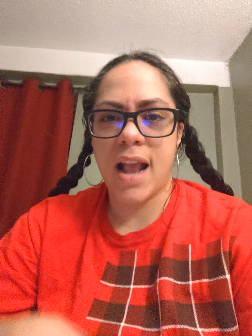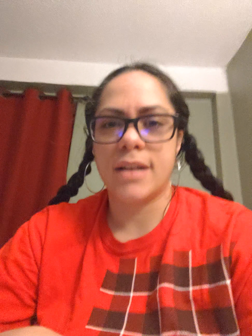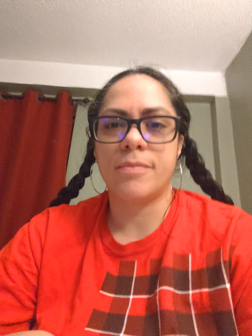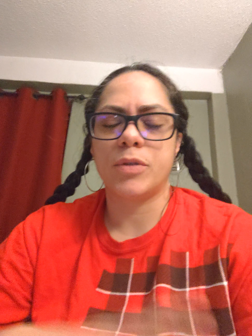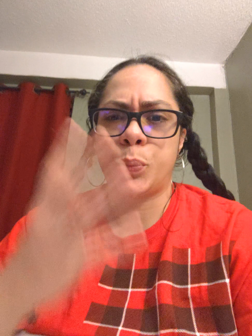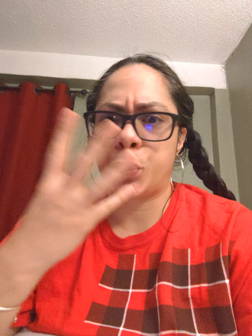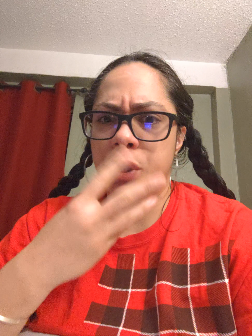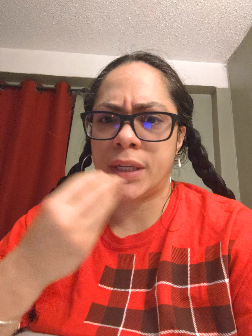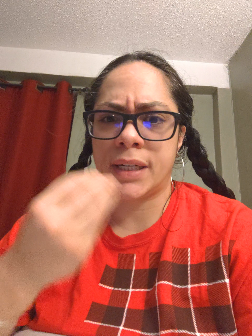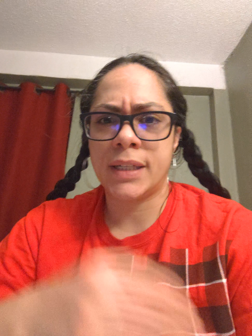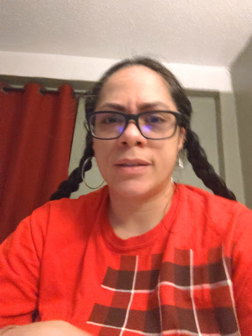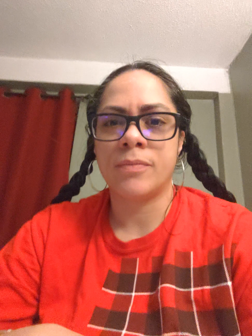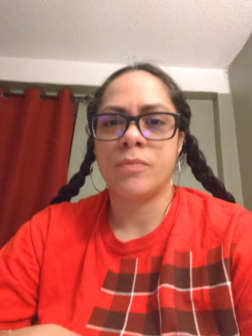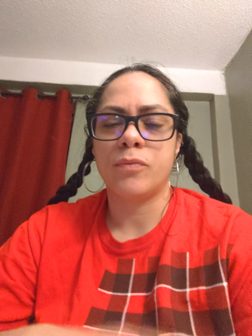pretty